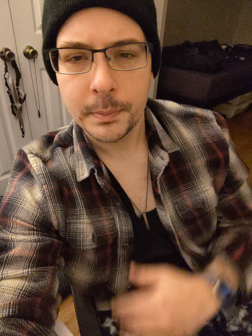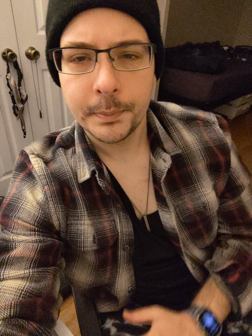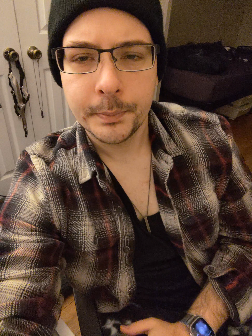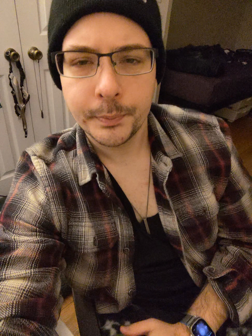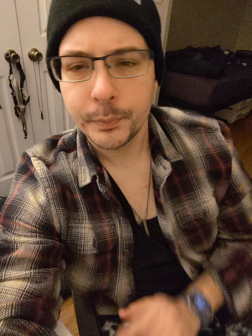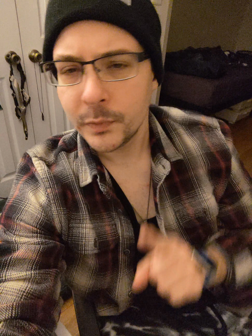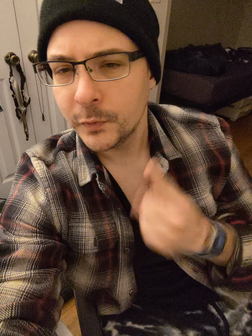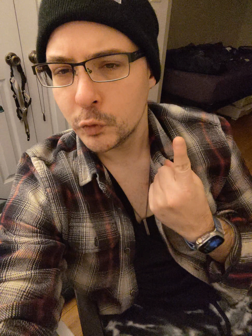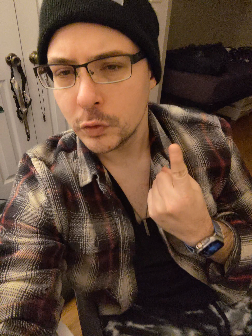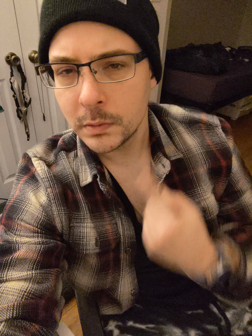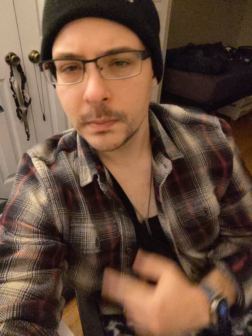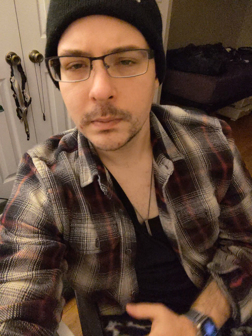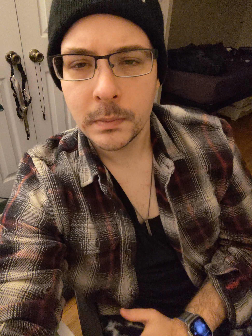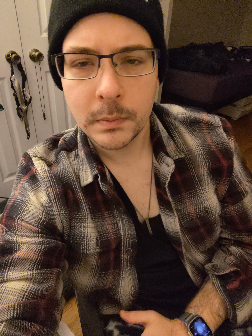first